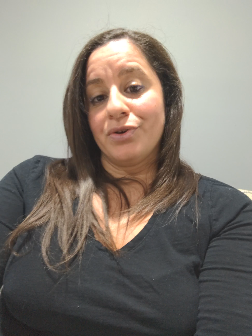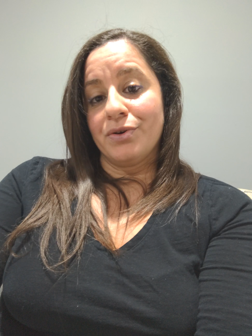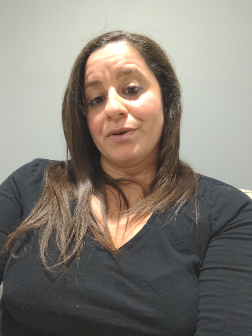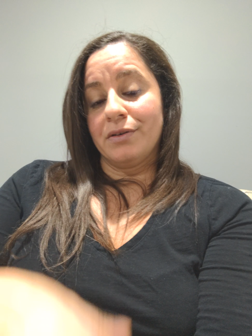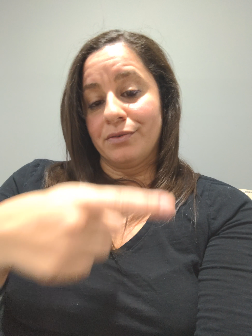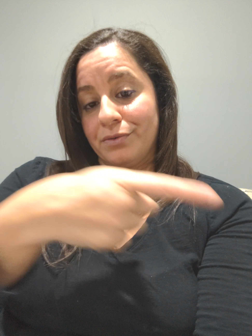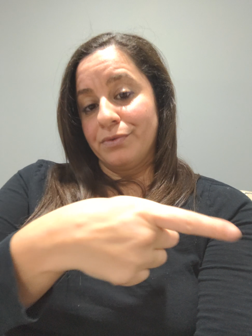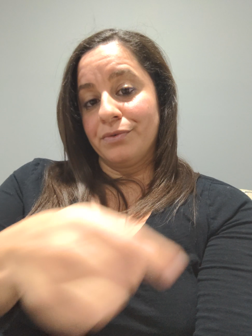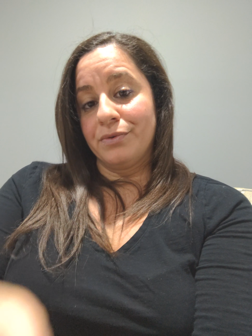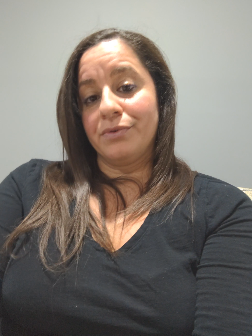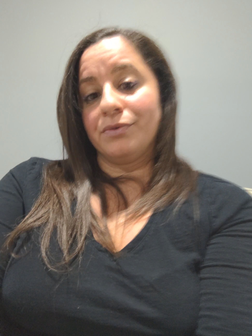he/she/it